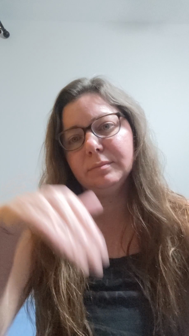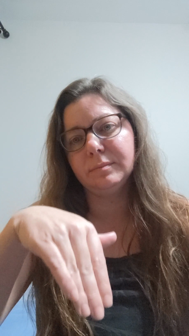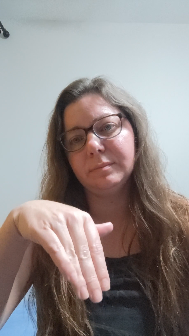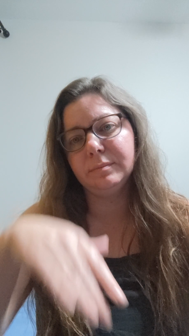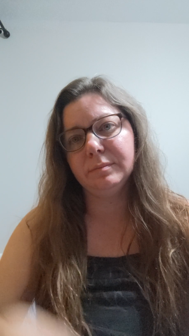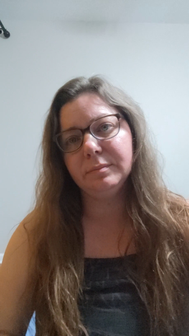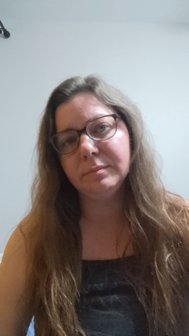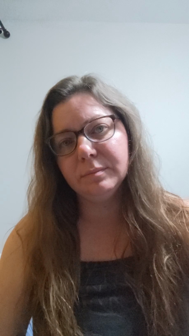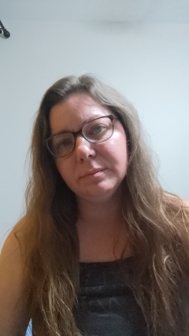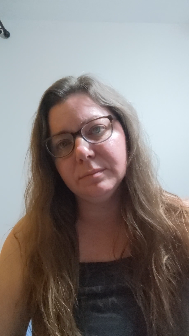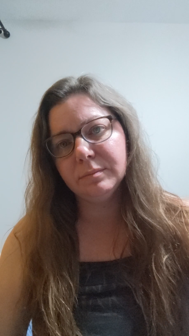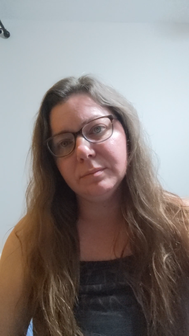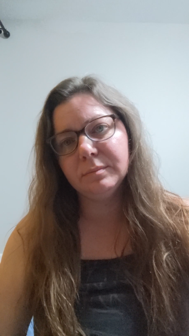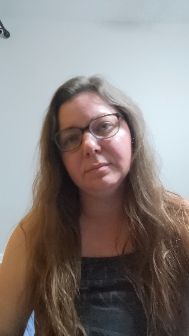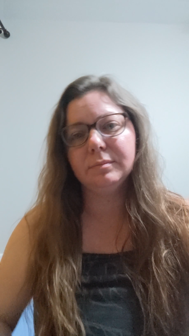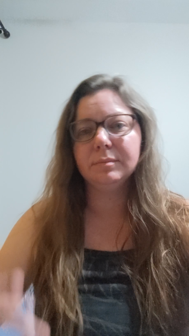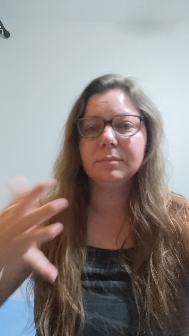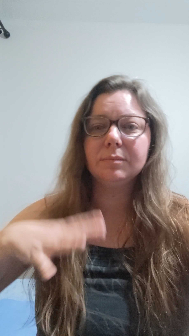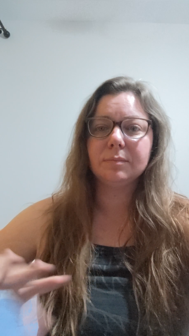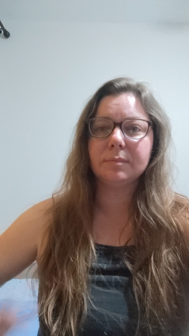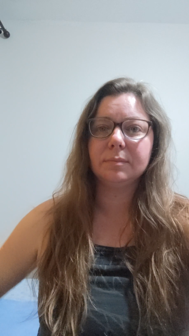dress